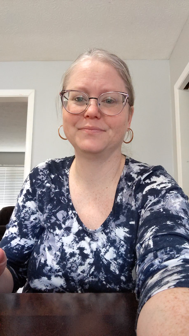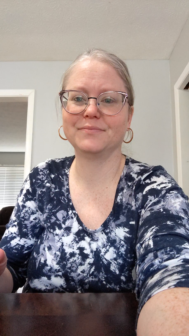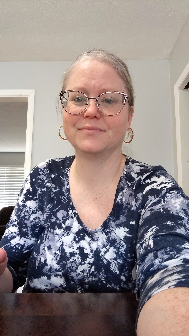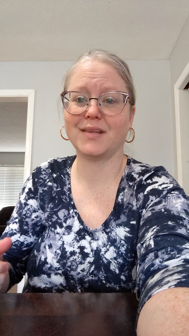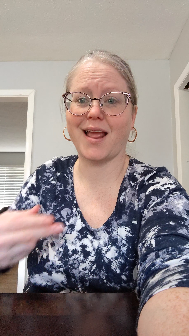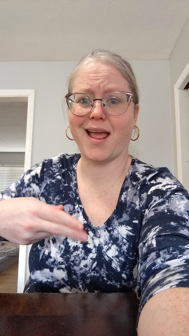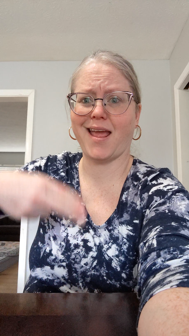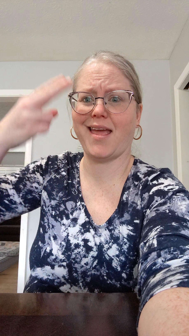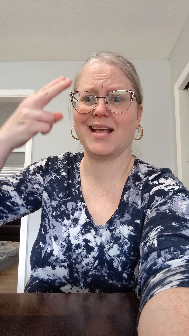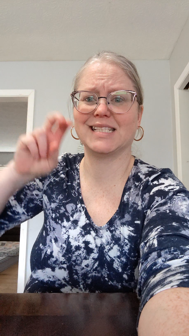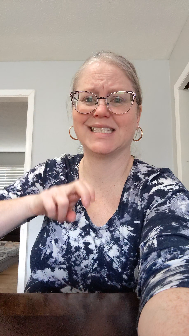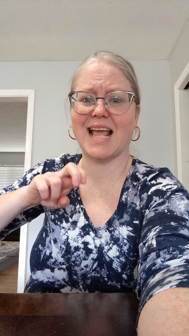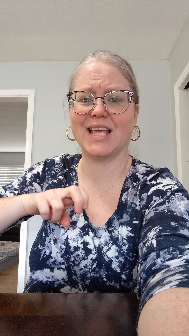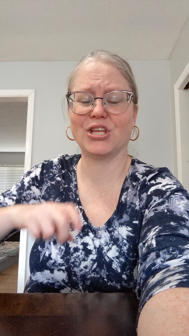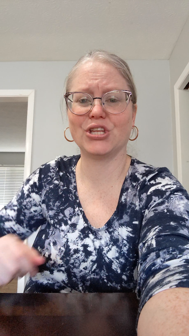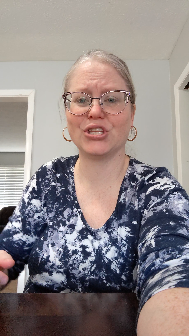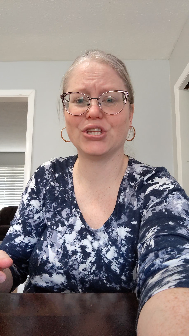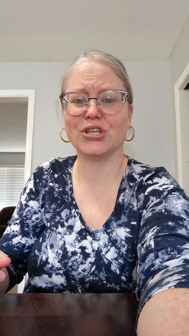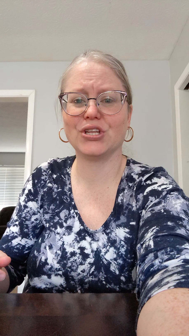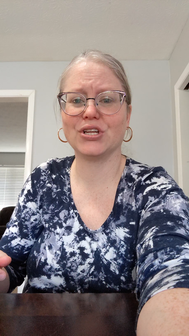high chair